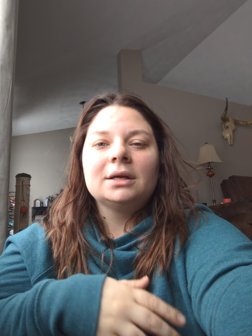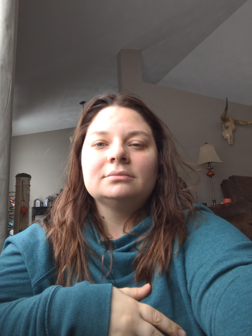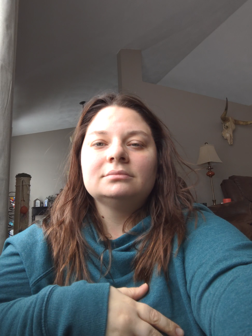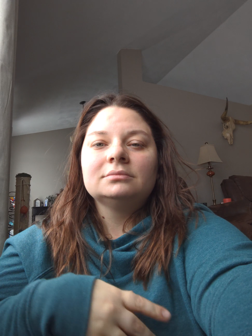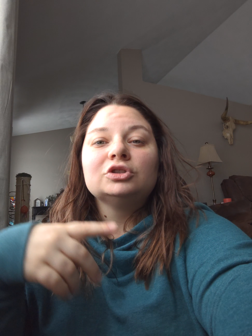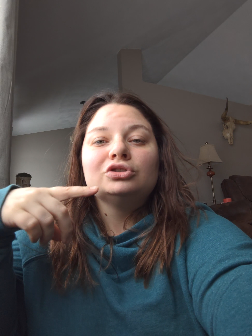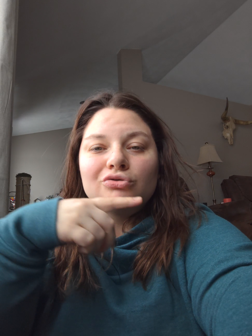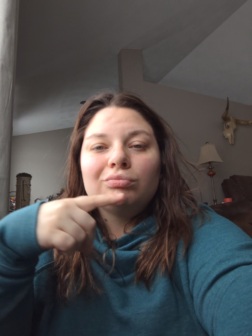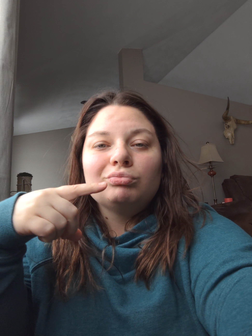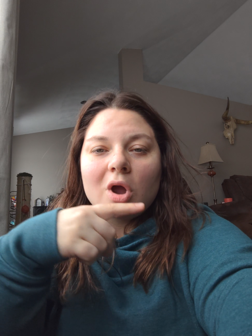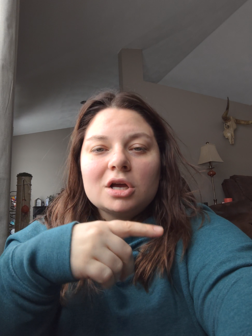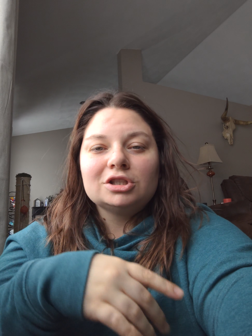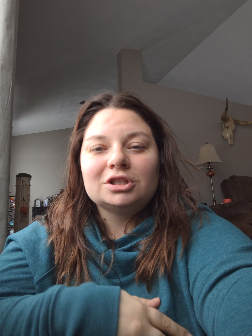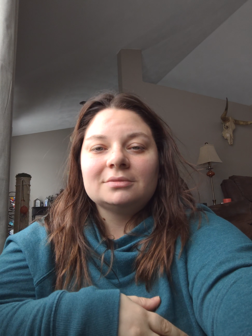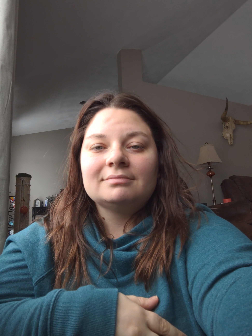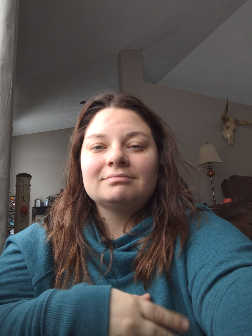toothbrush